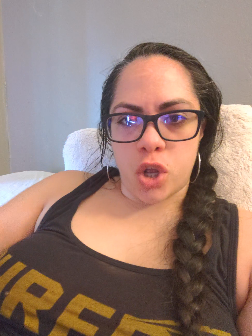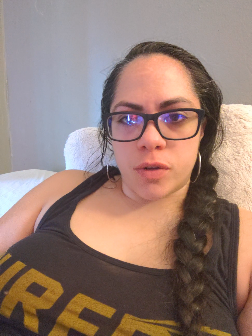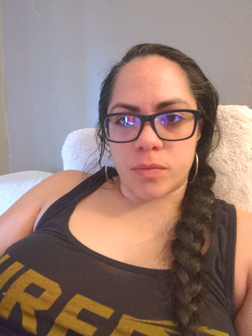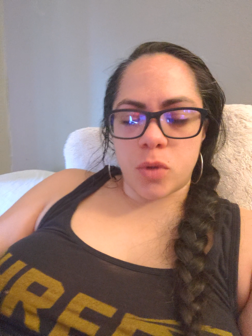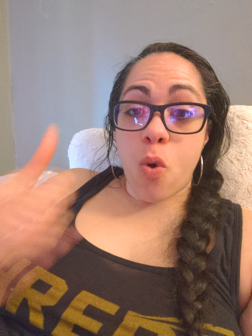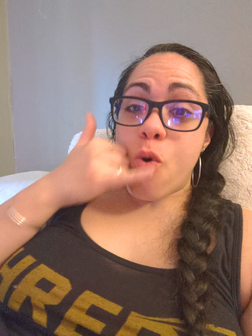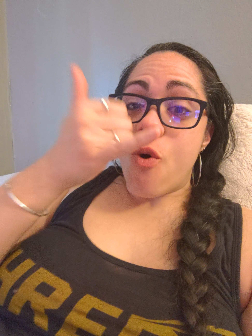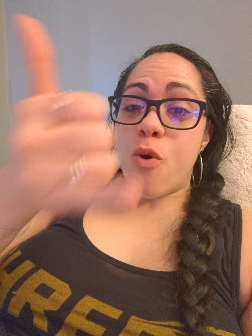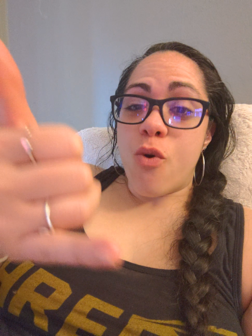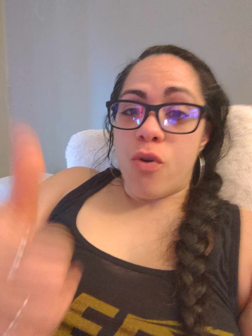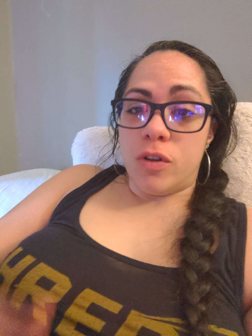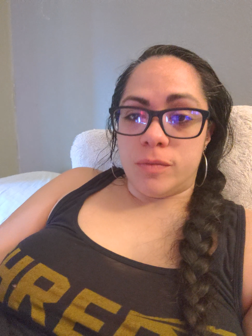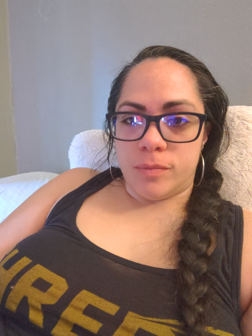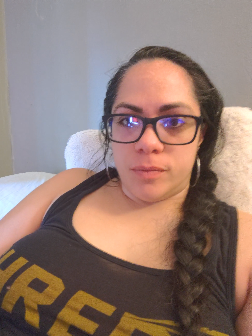call on the phone